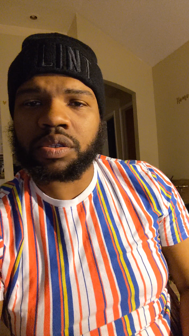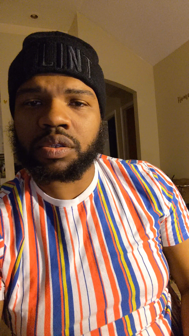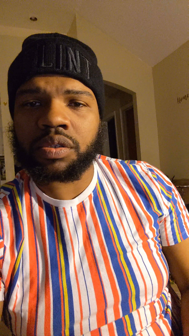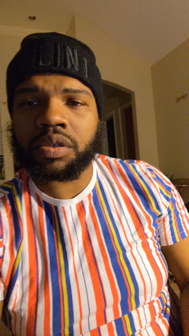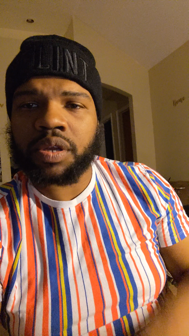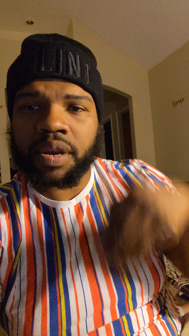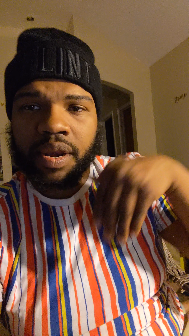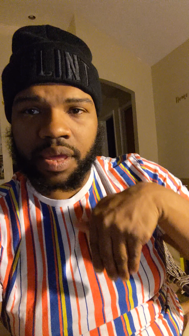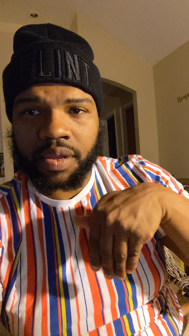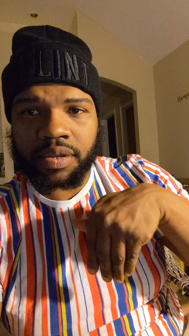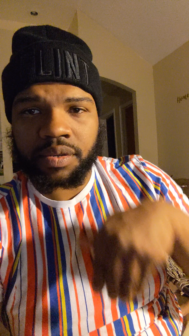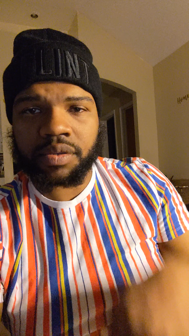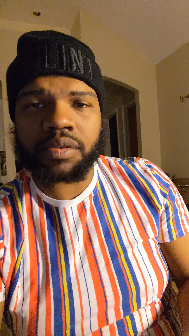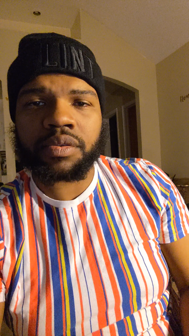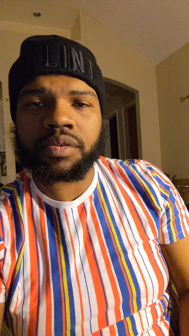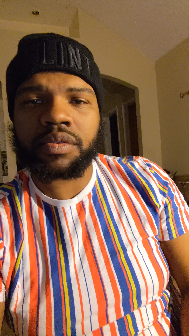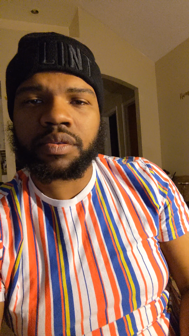night night